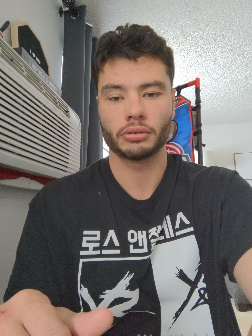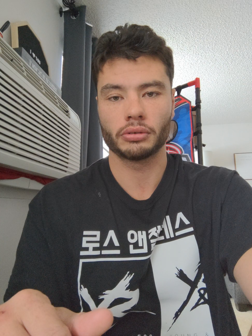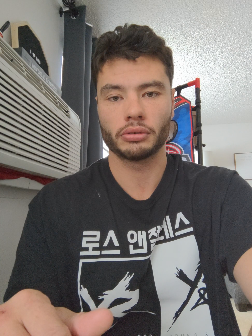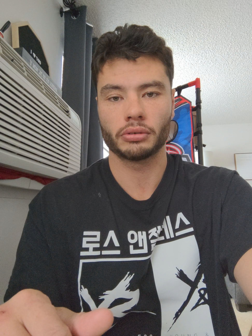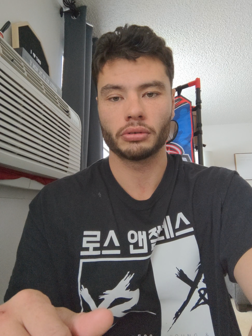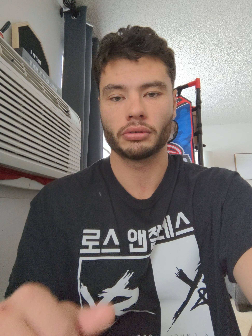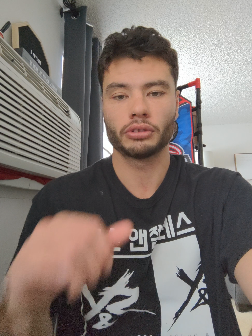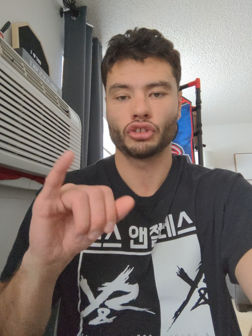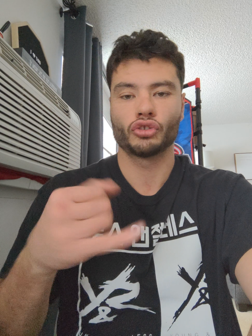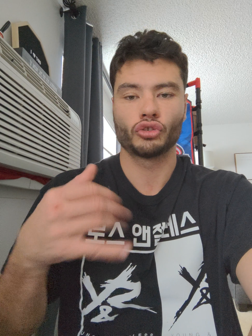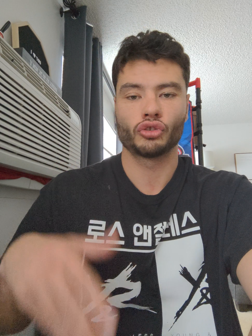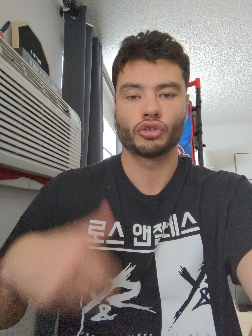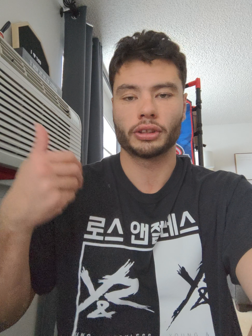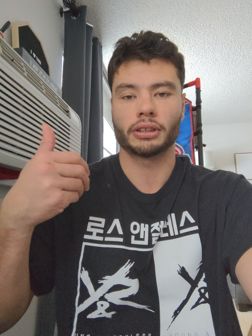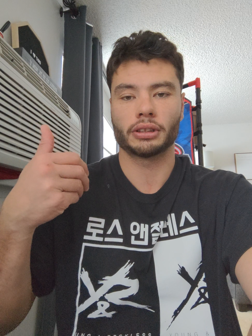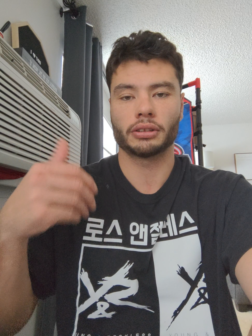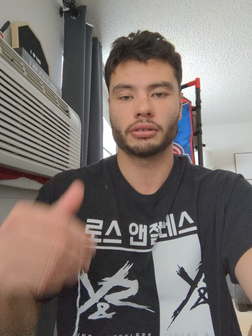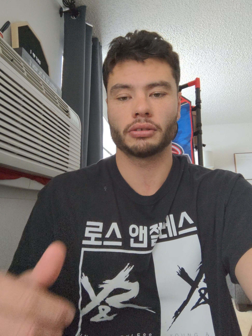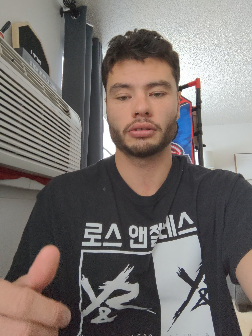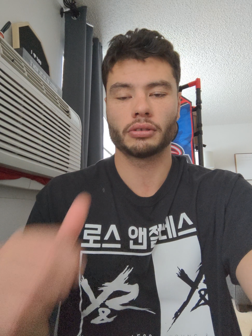jeans